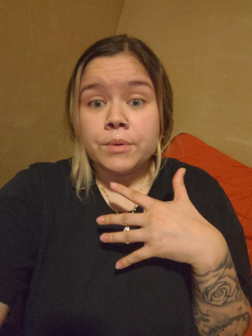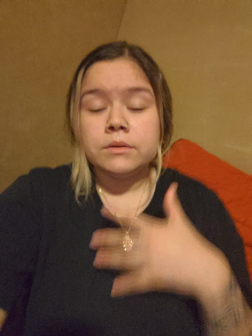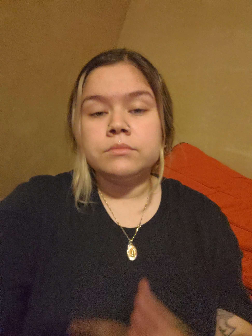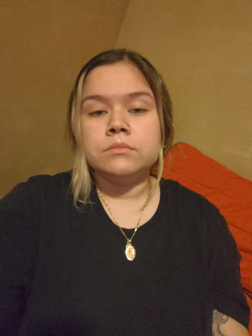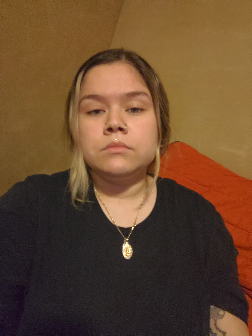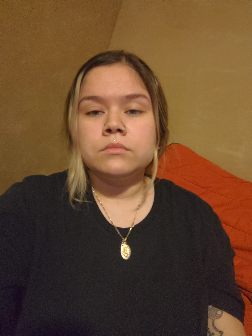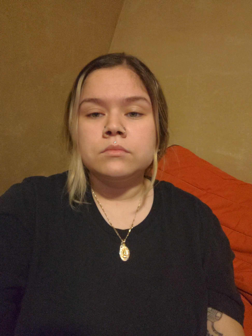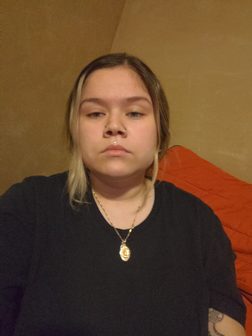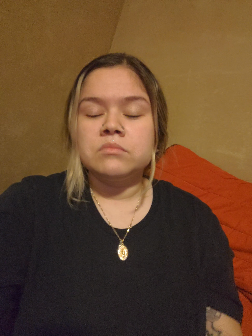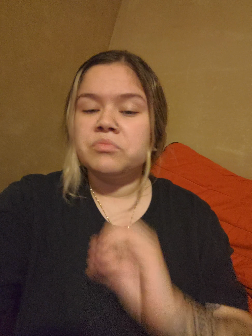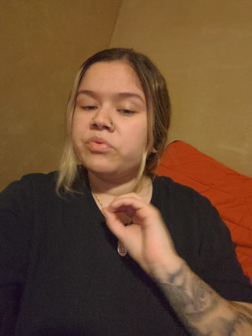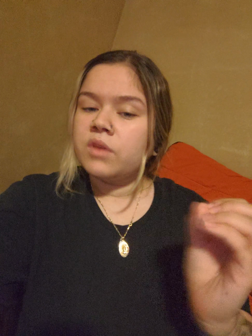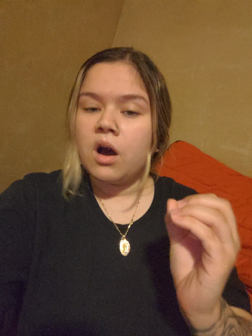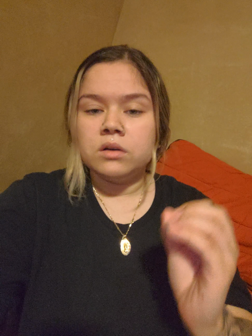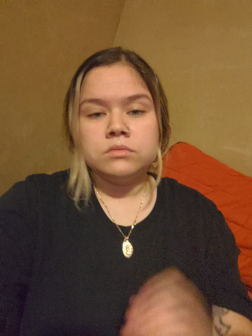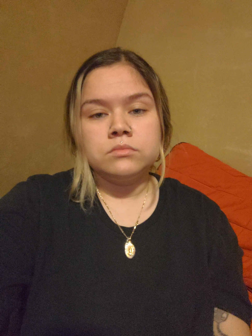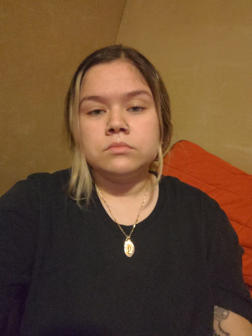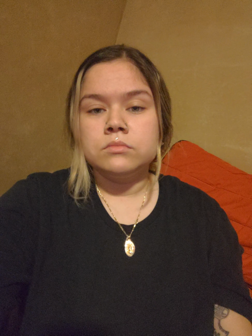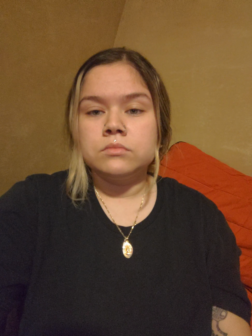none